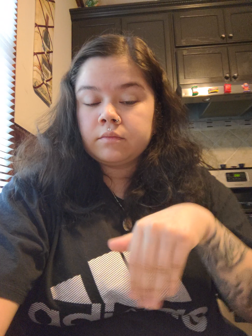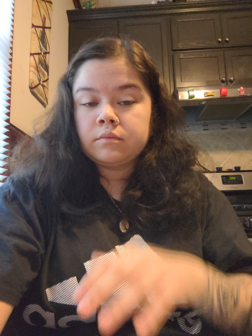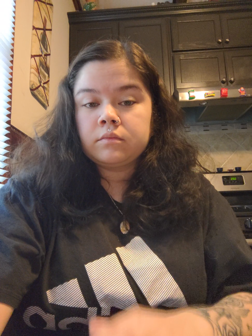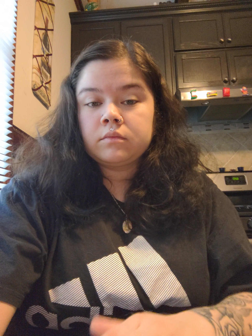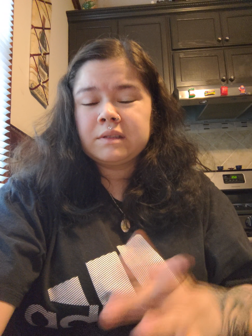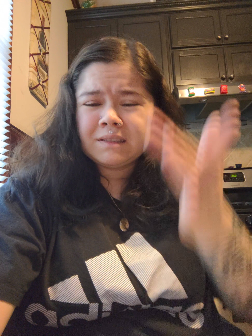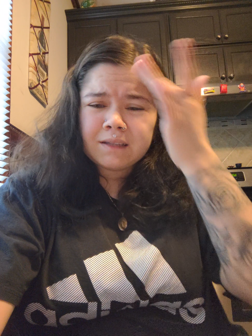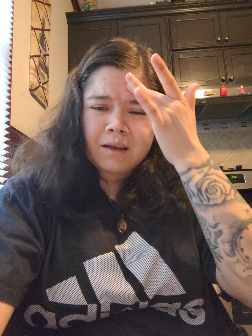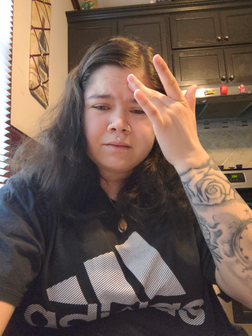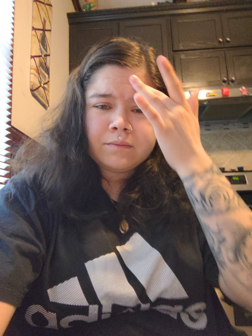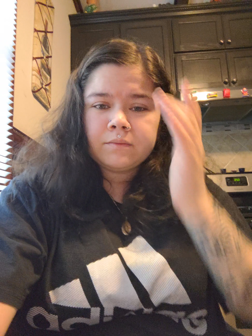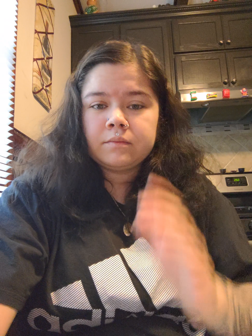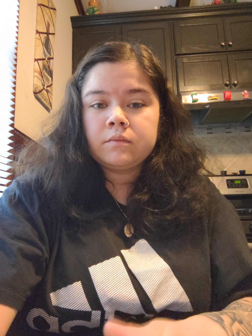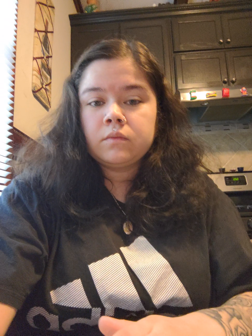sick